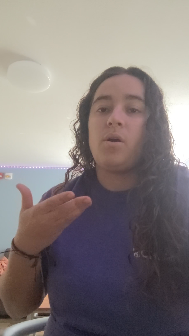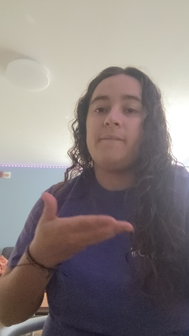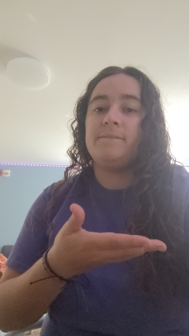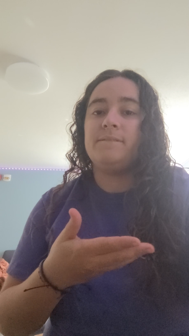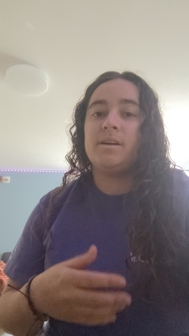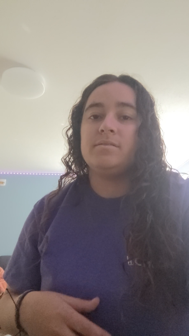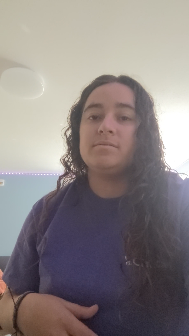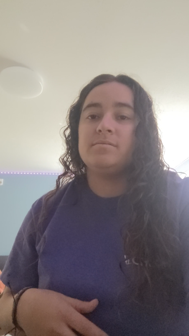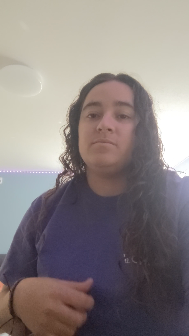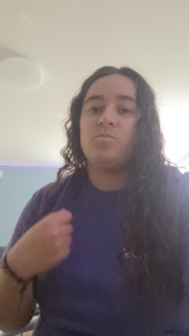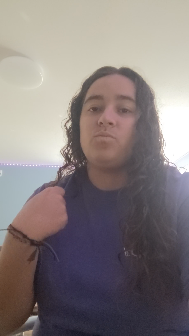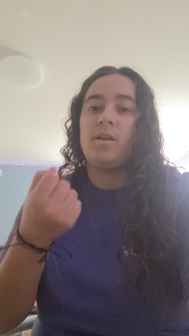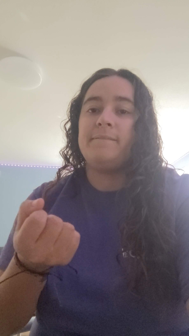drive